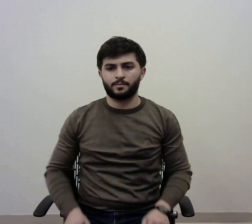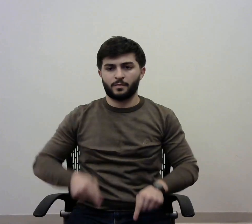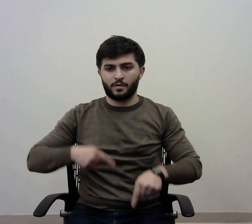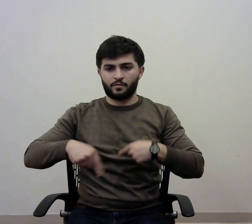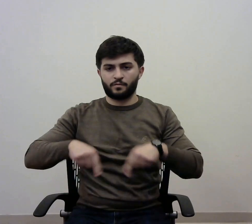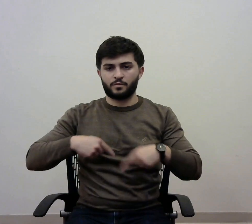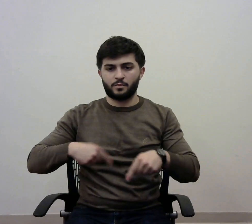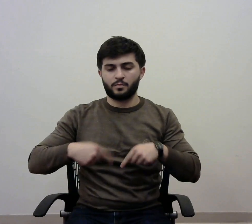futbol